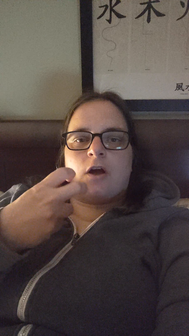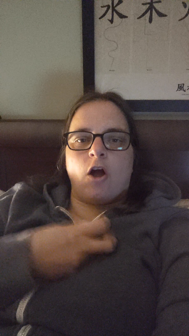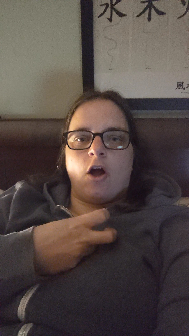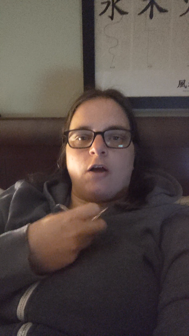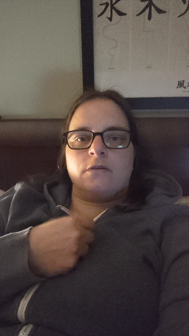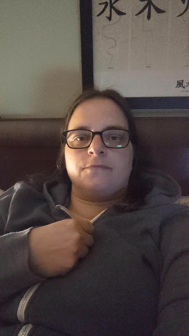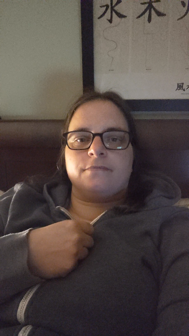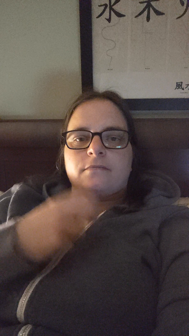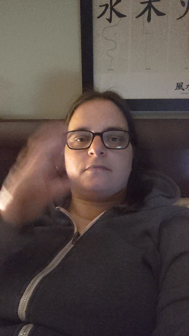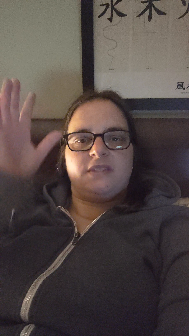deer